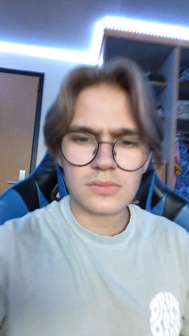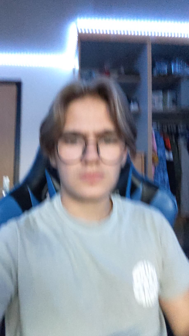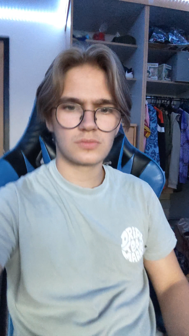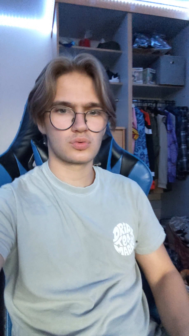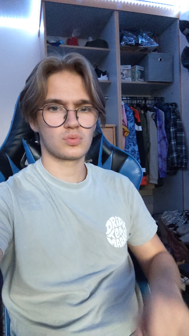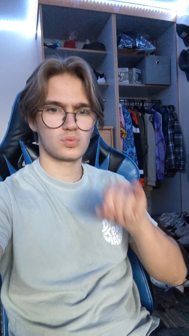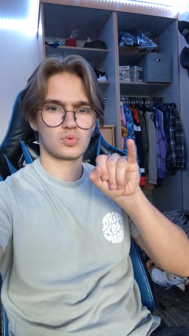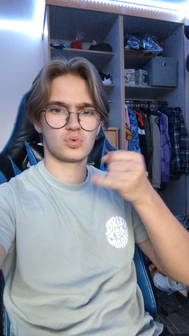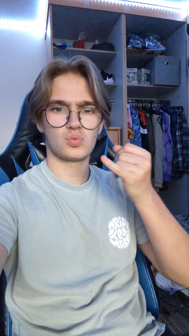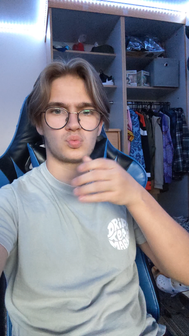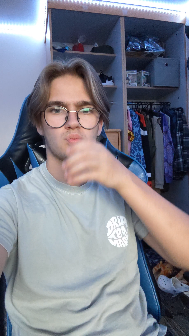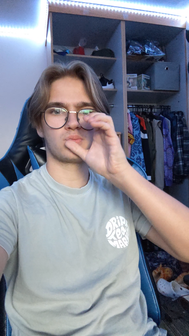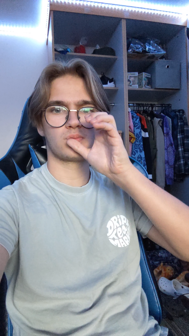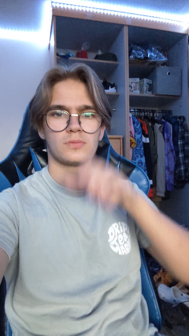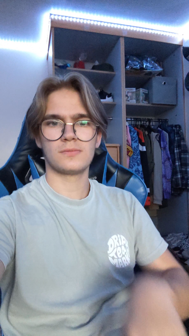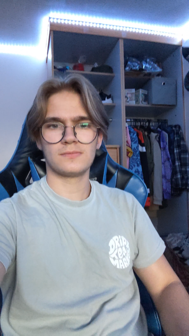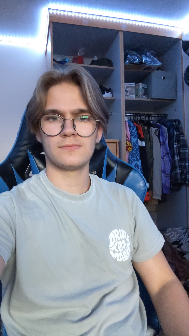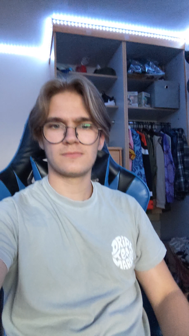juice